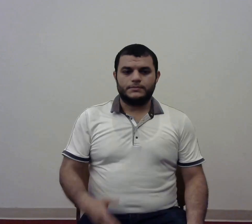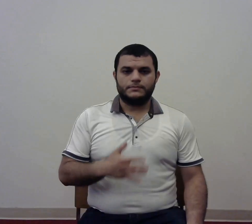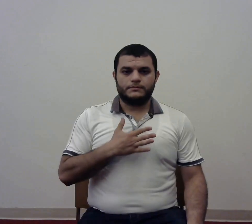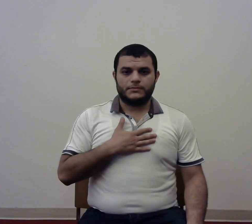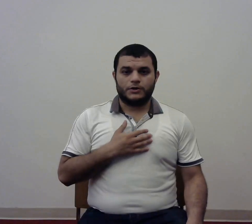mən